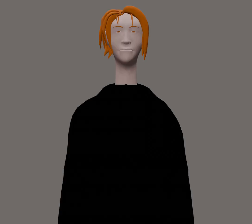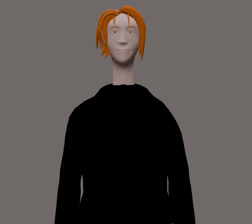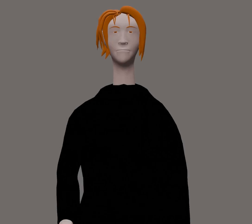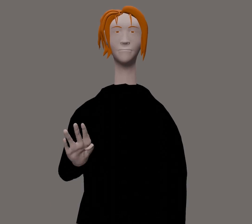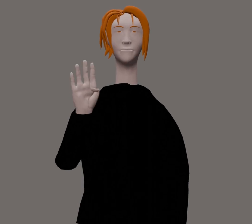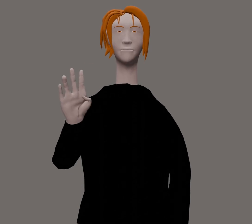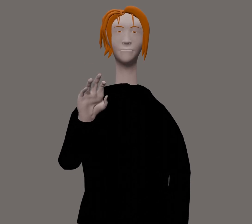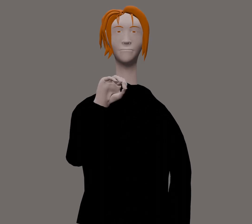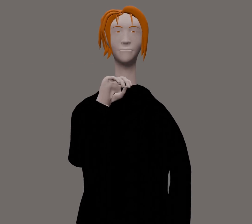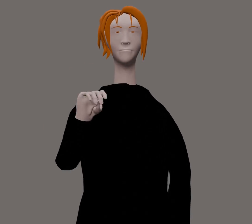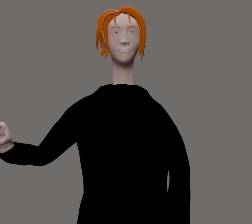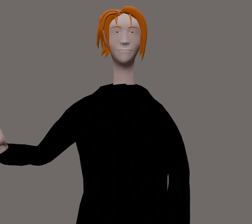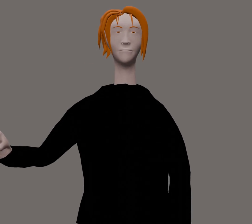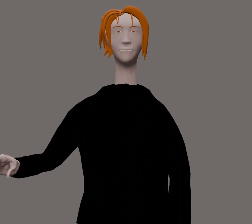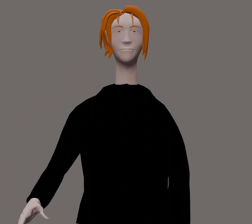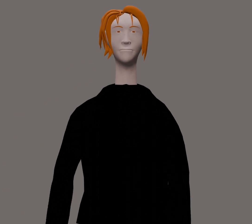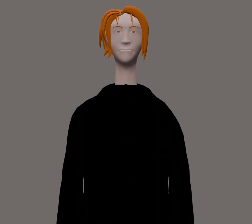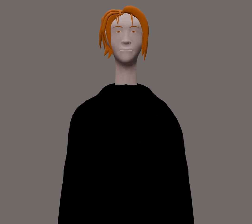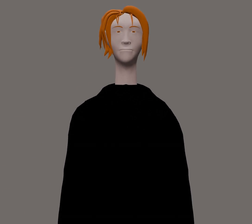Boo